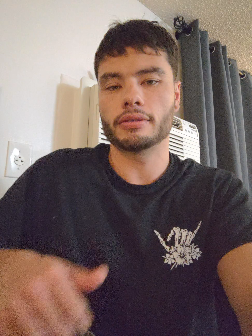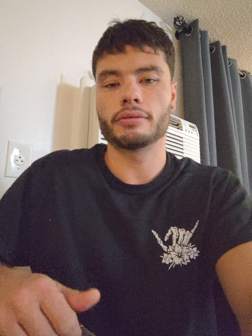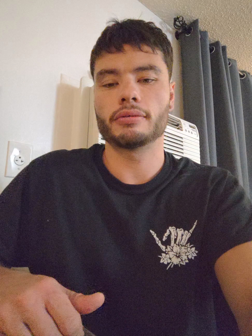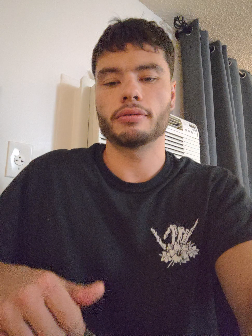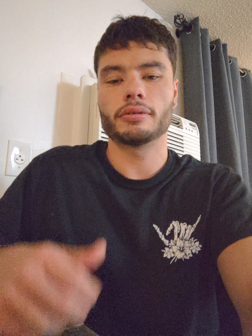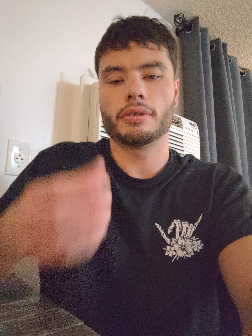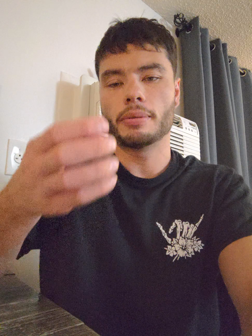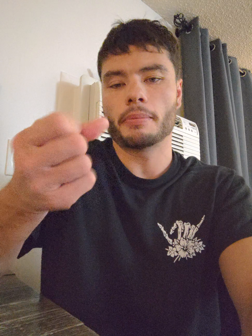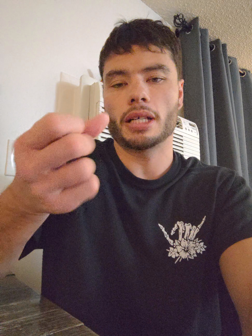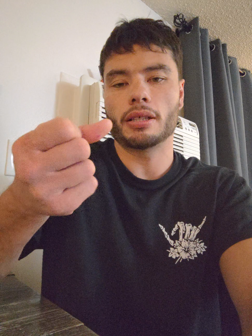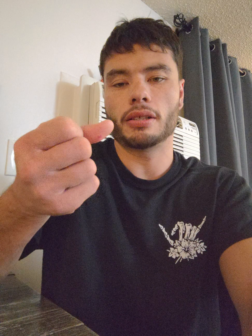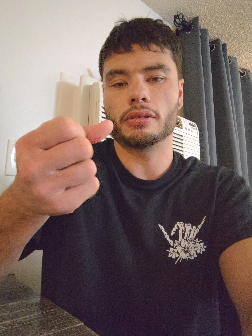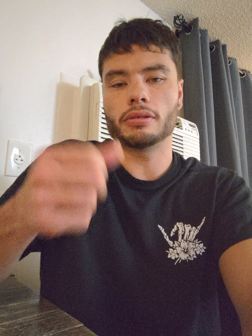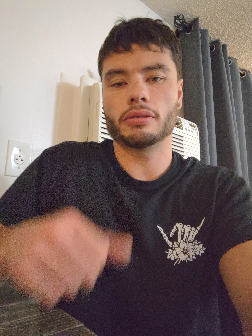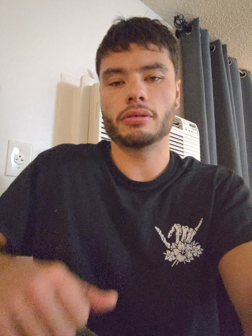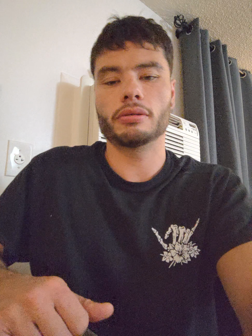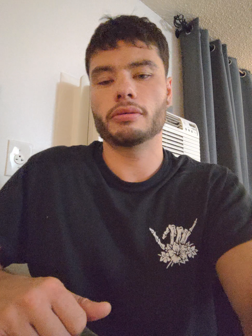milk